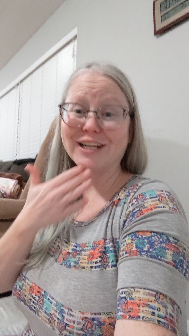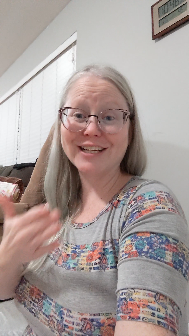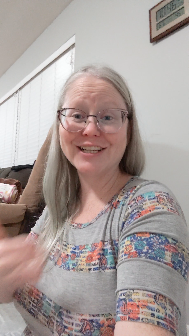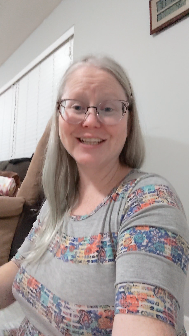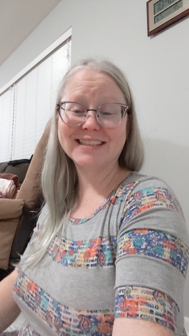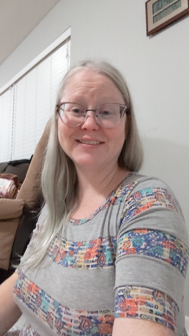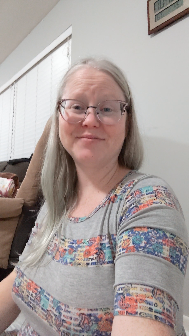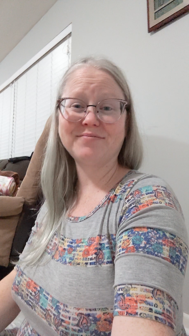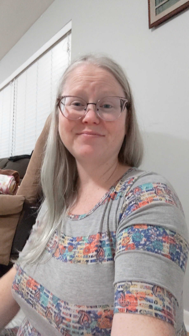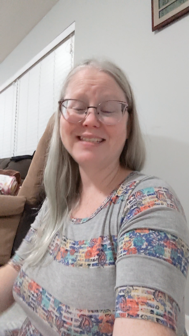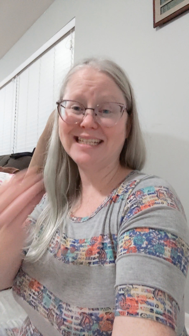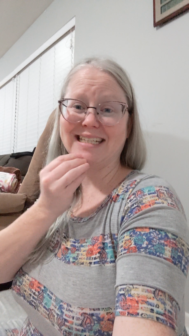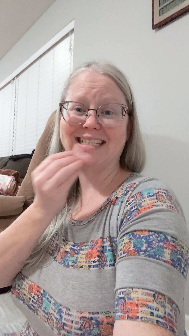eat